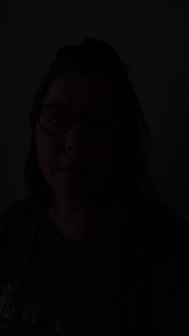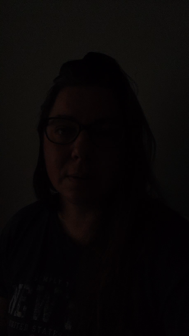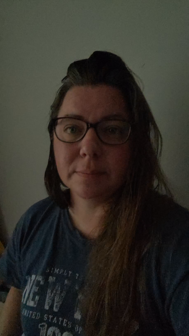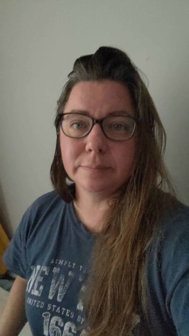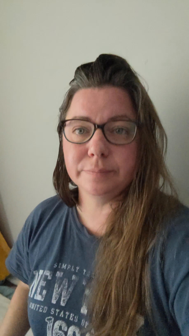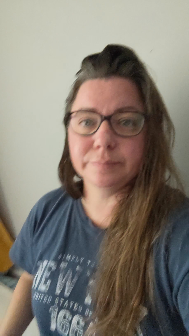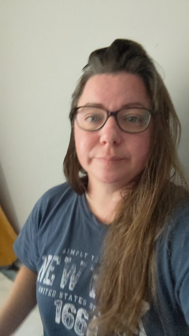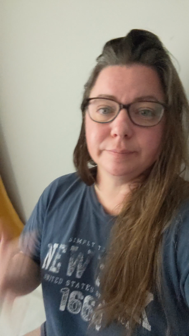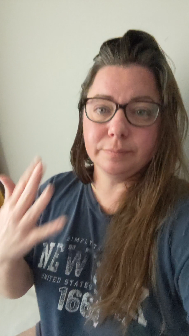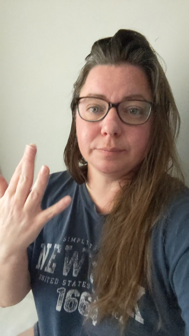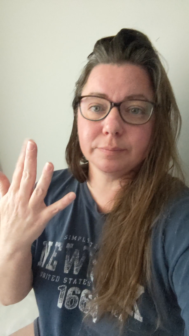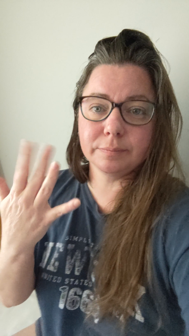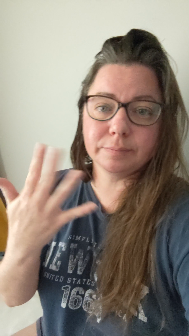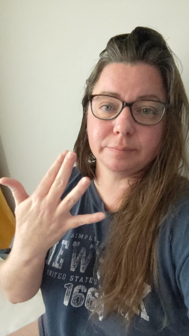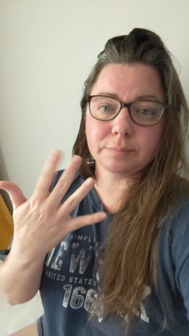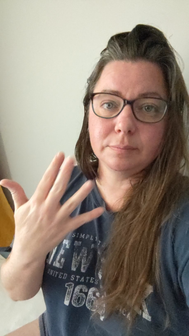hand